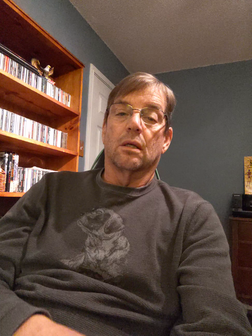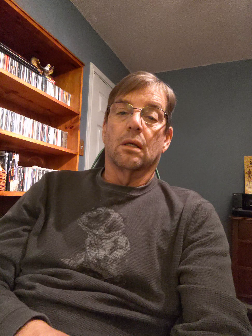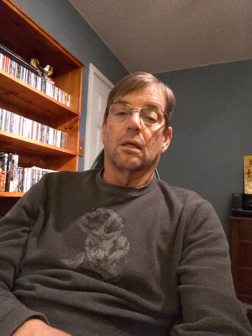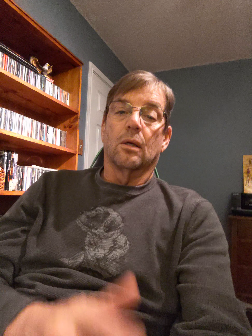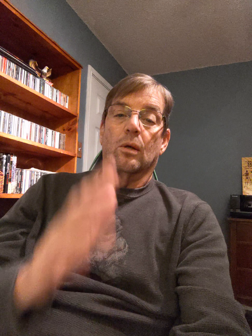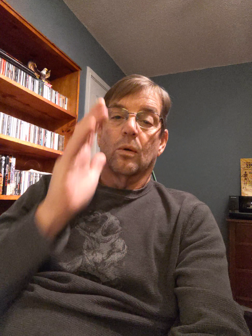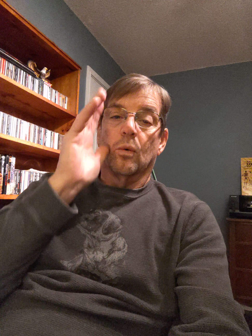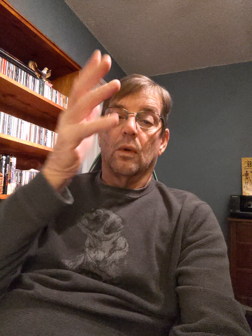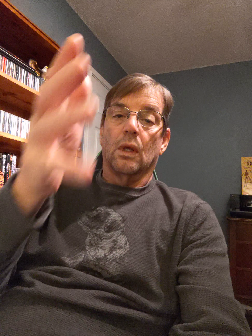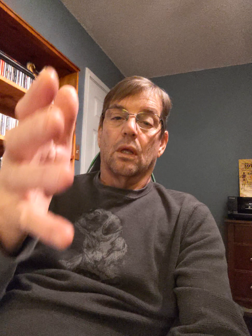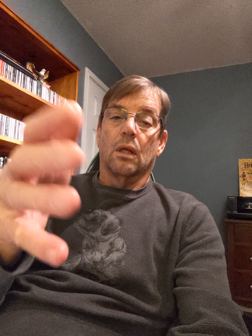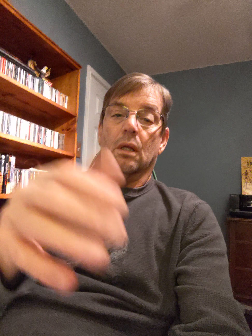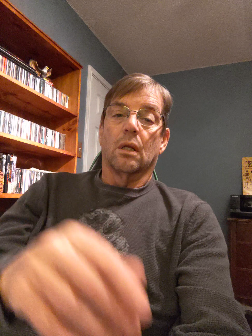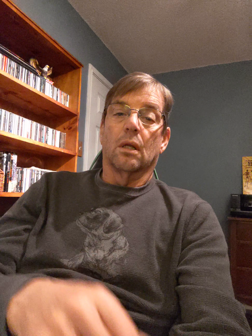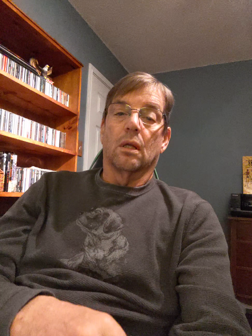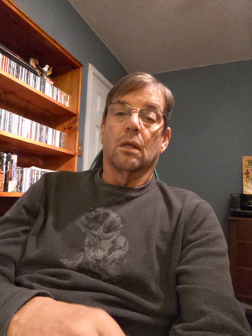will